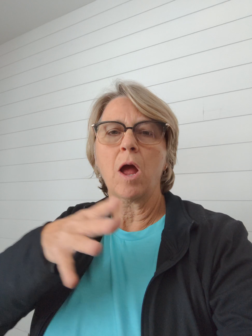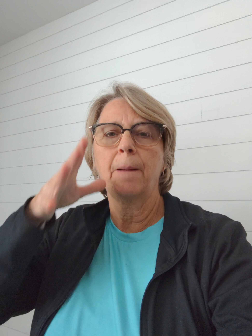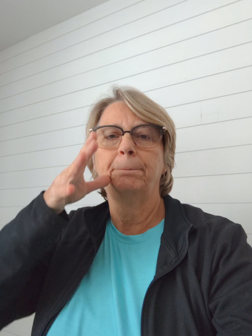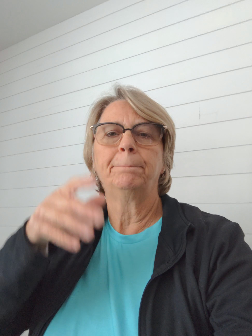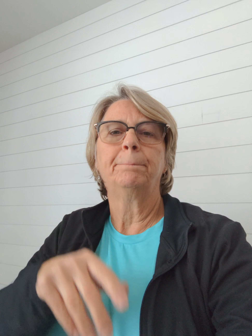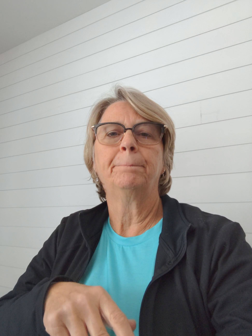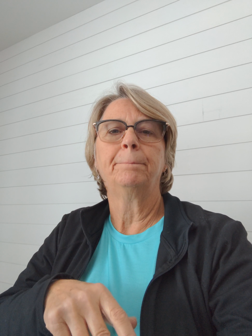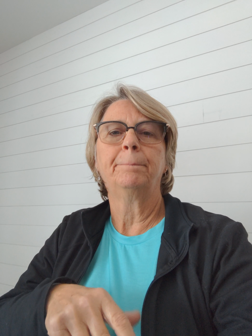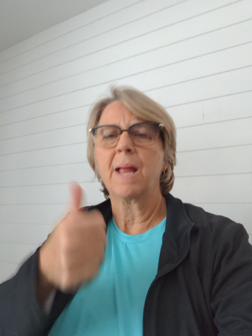farm